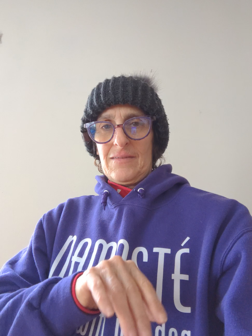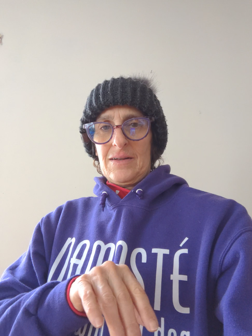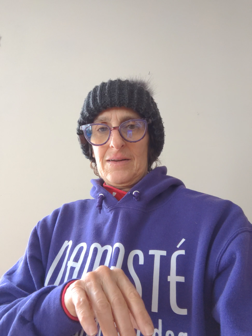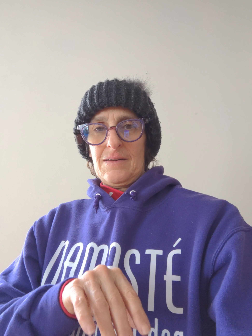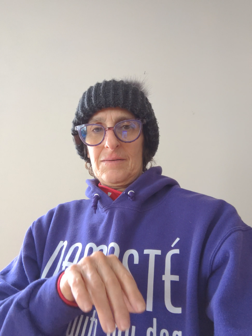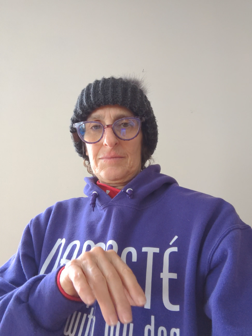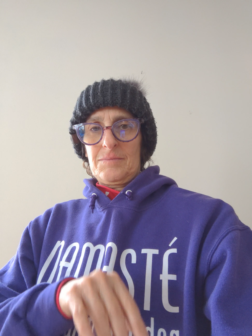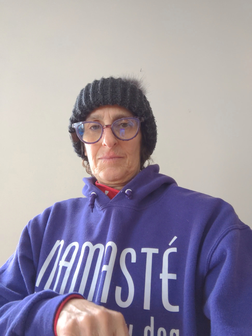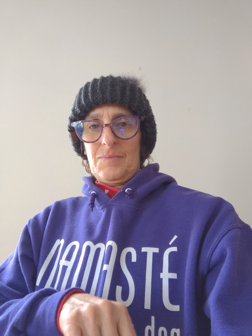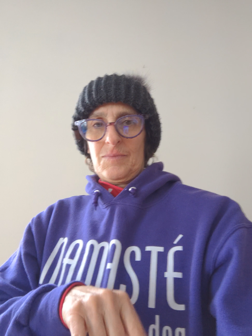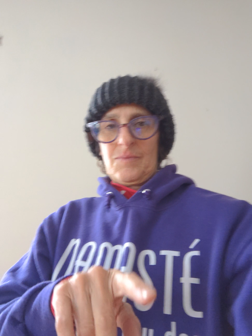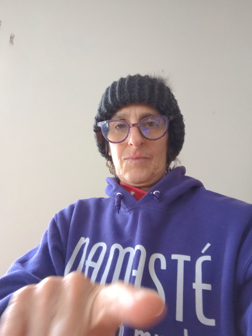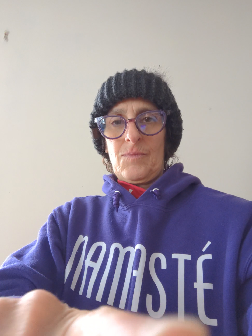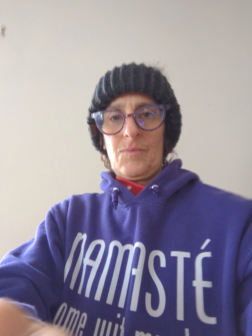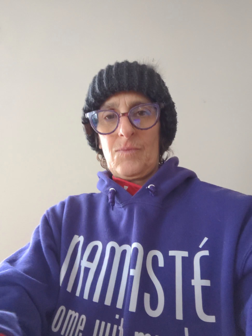fall